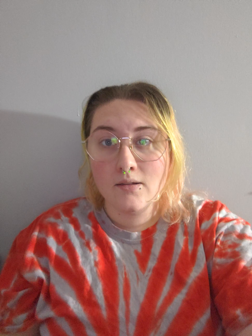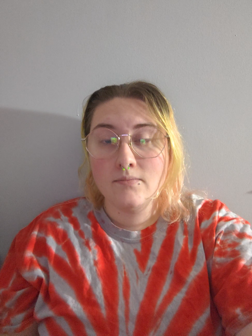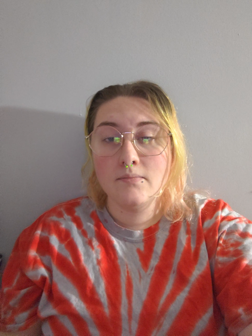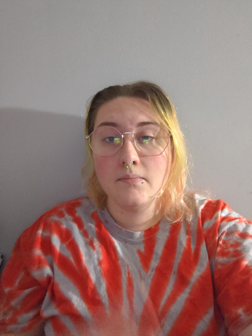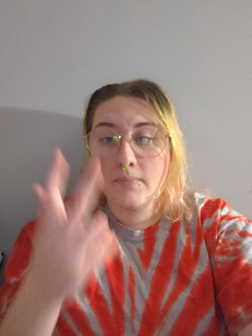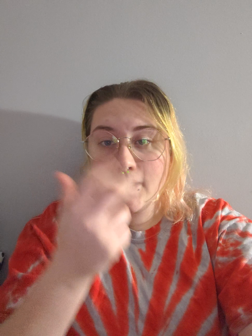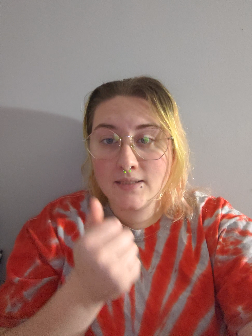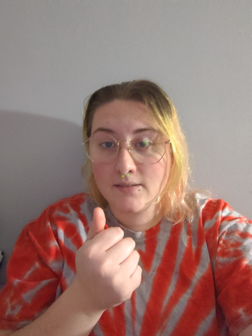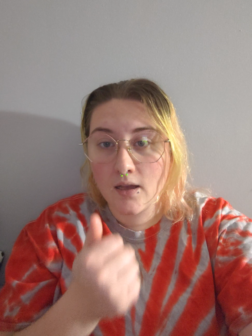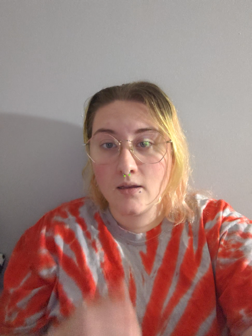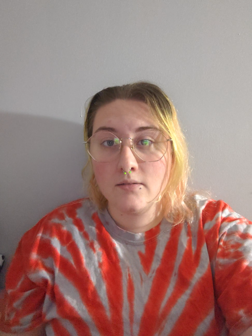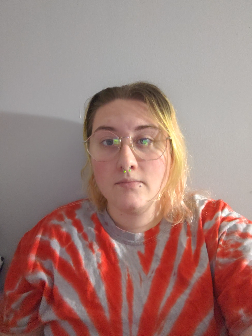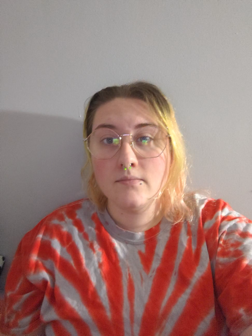pizza